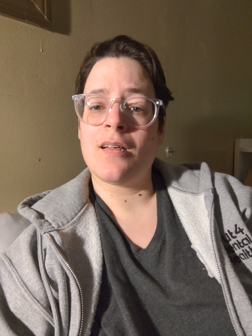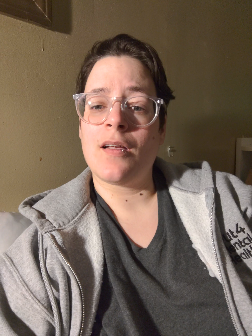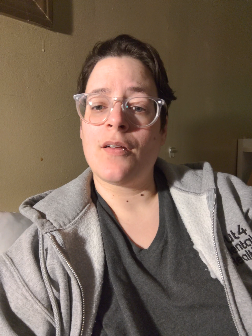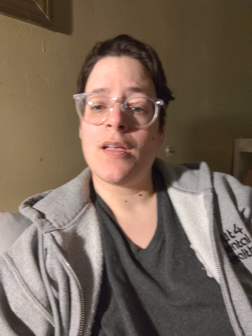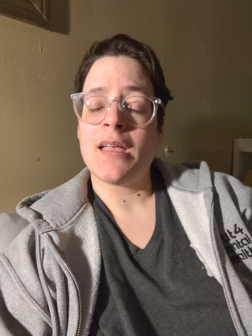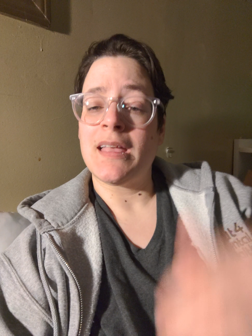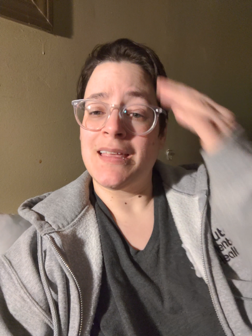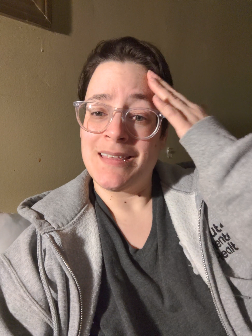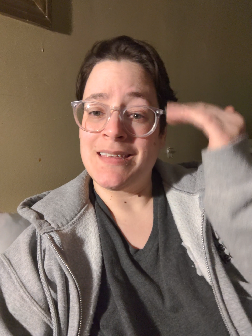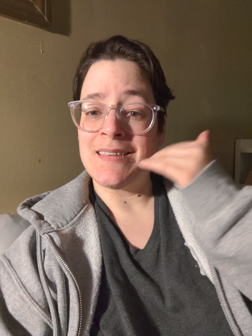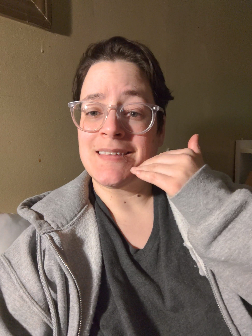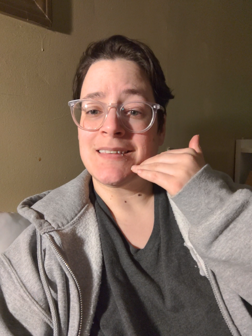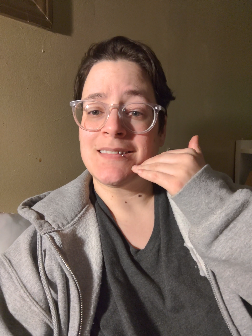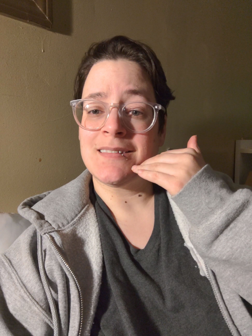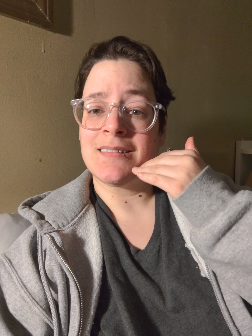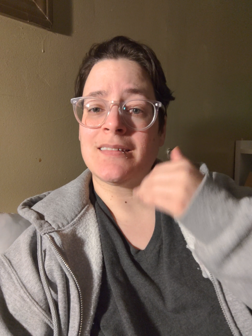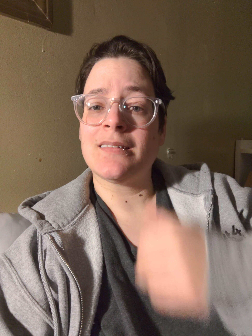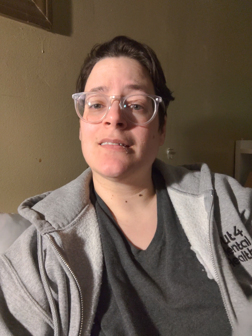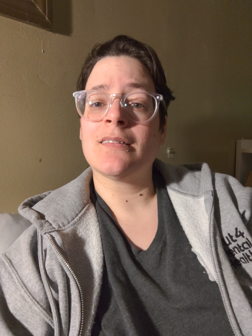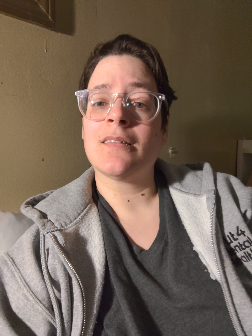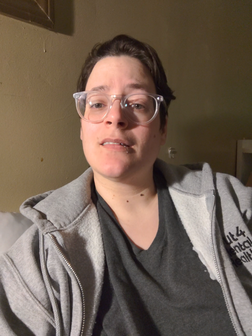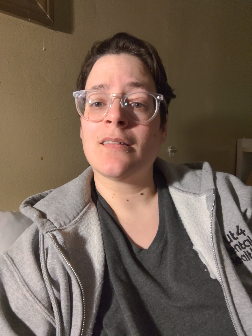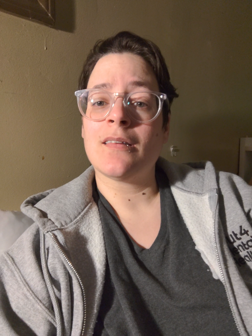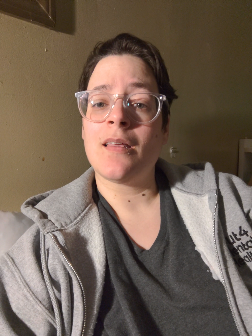head